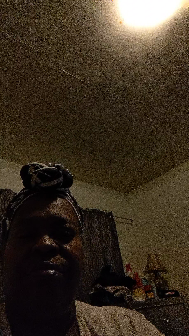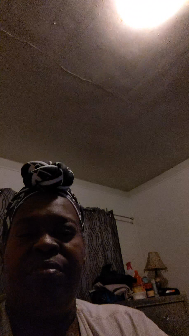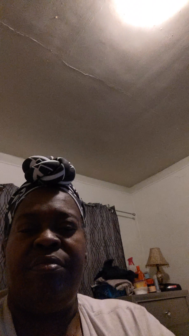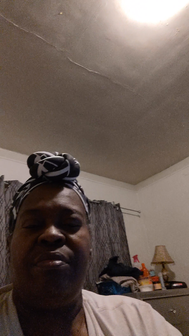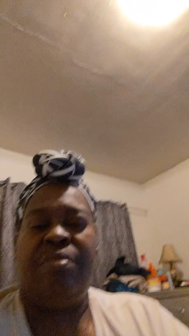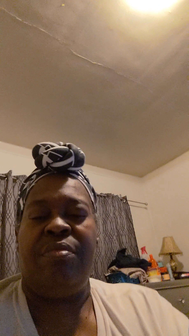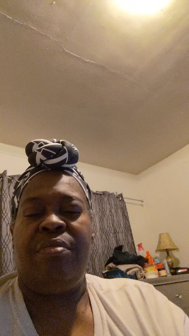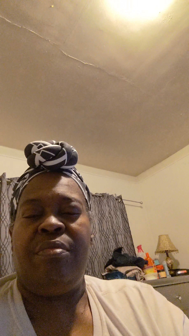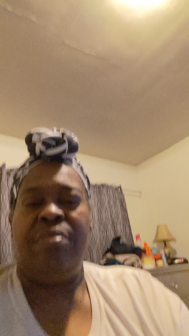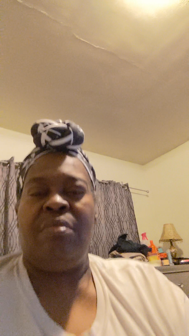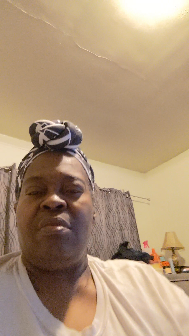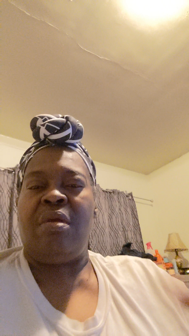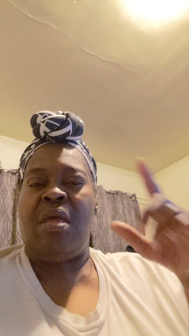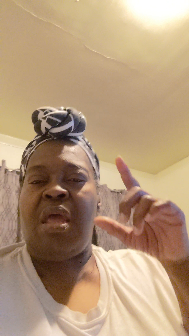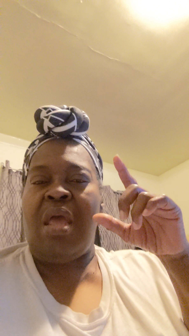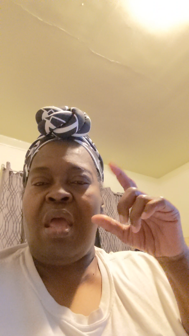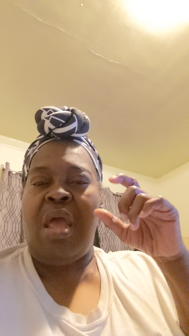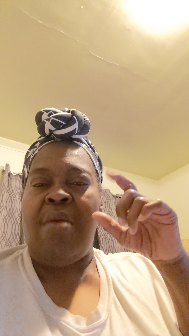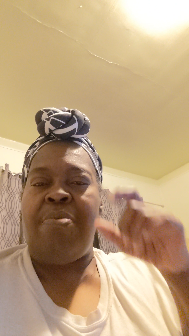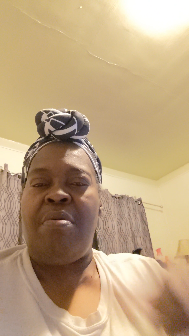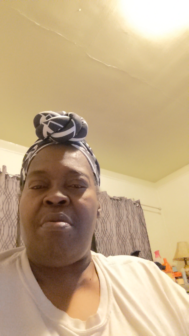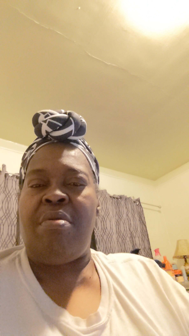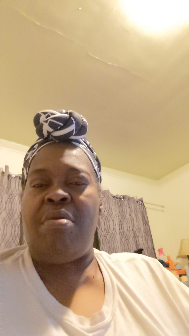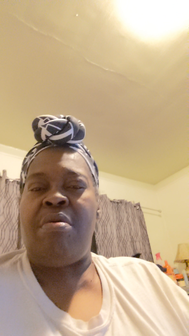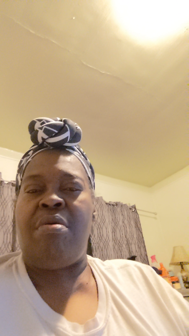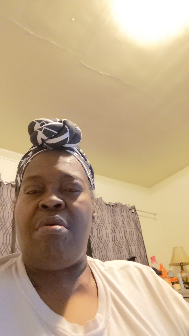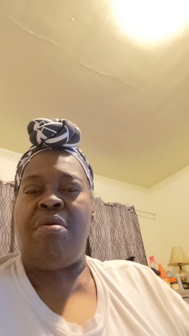camera